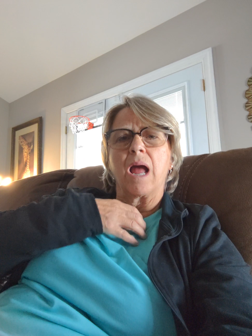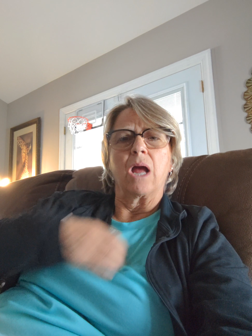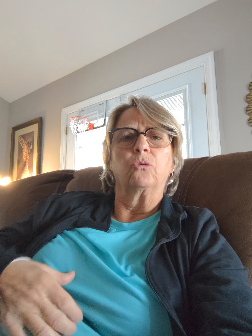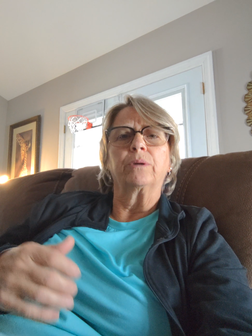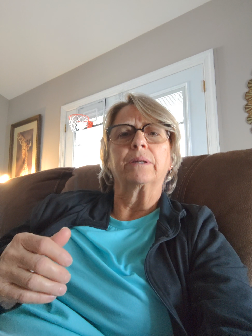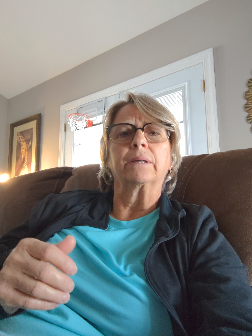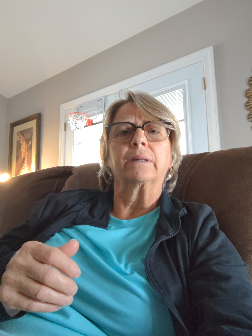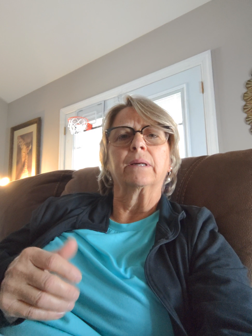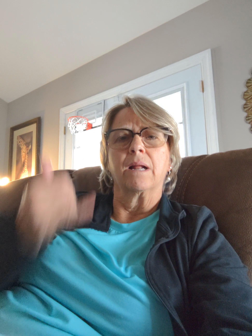hungry